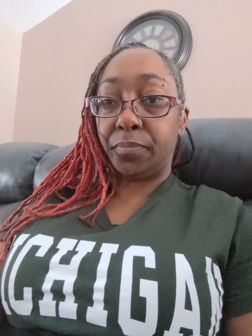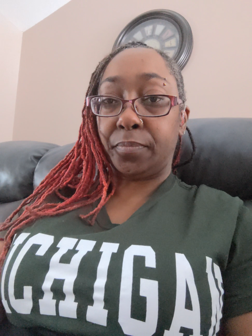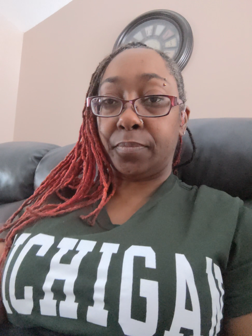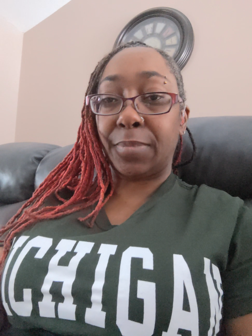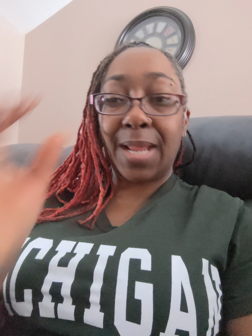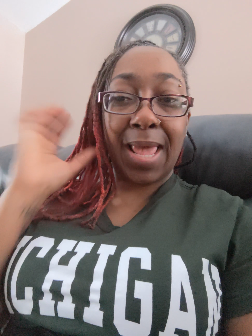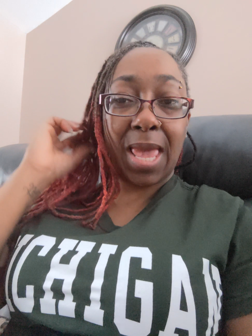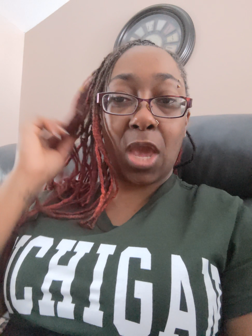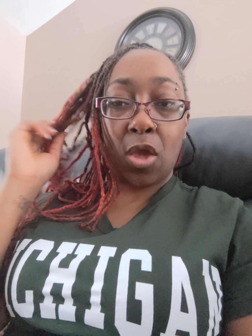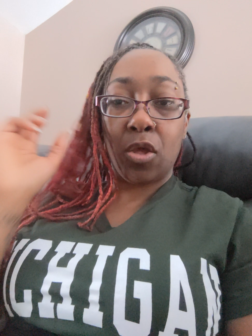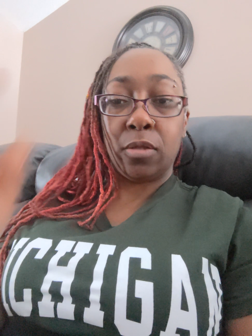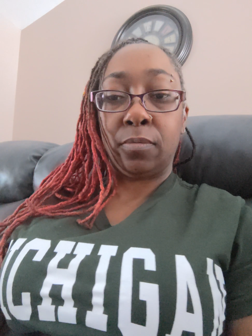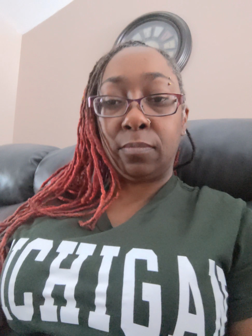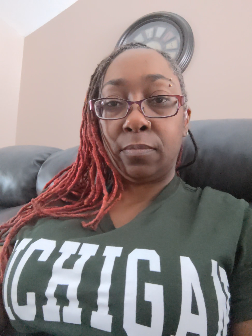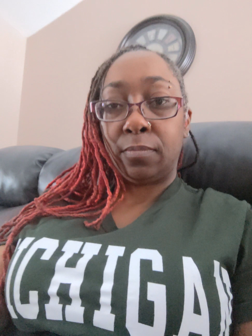hair